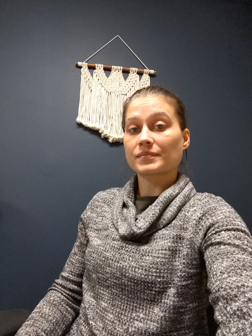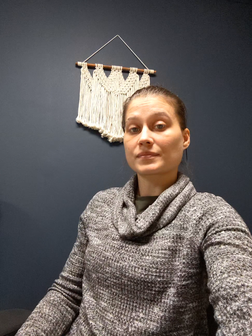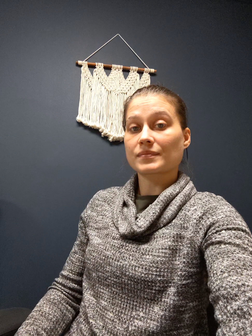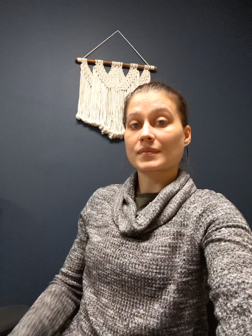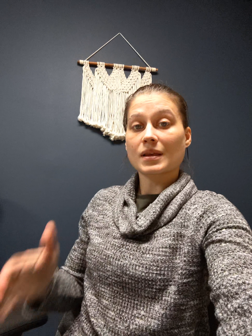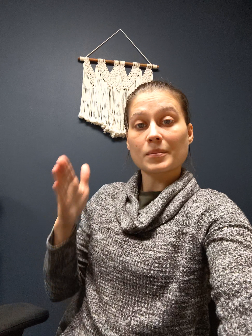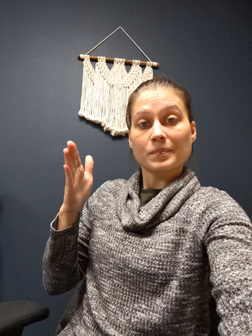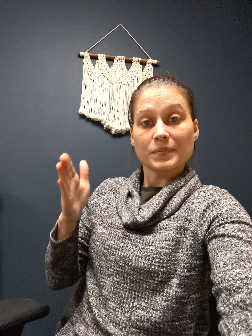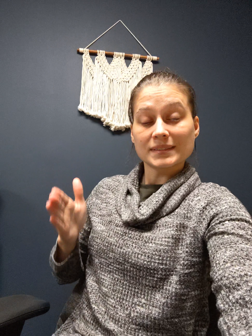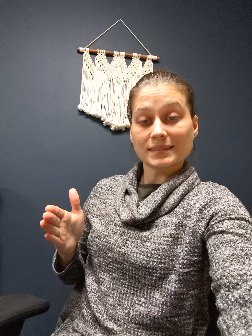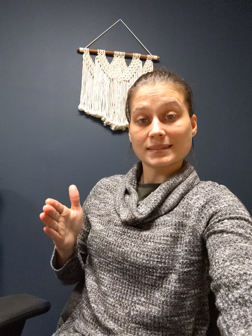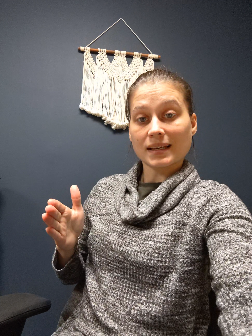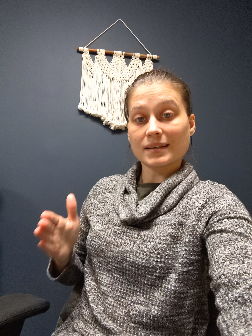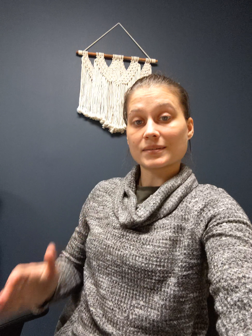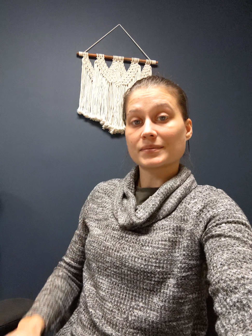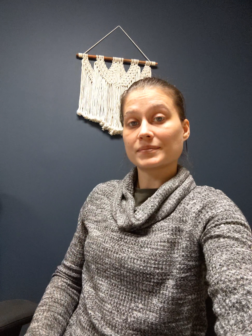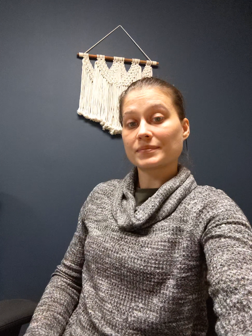beside